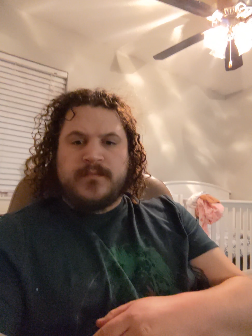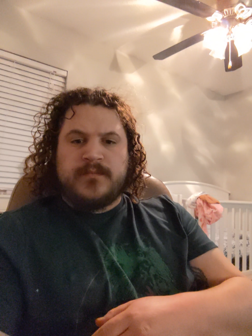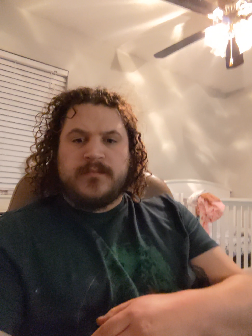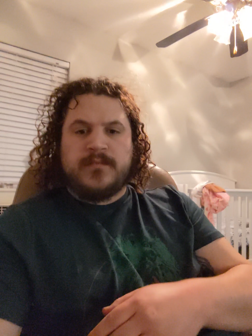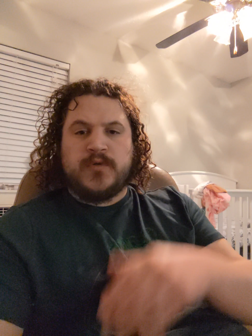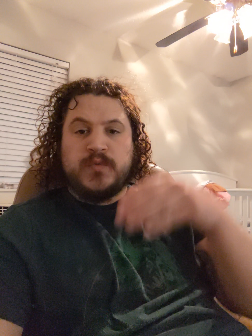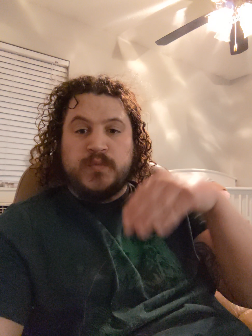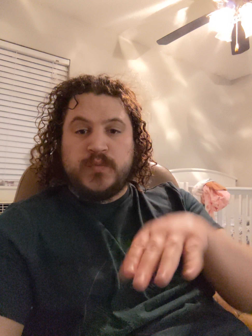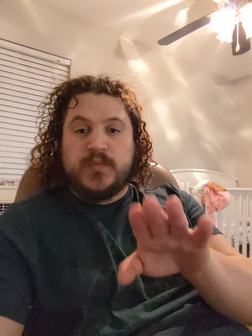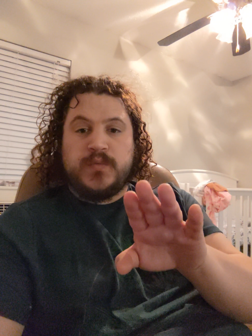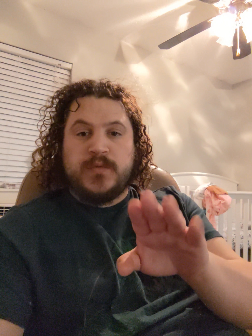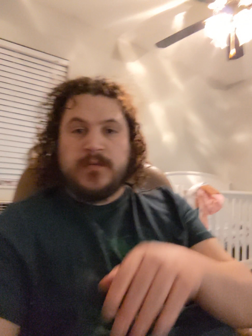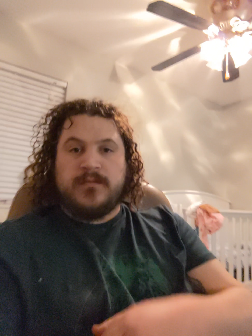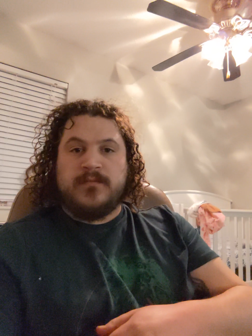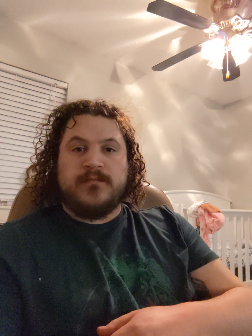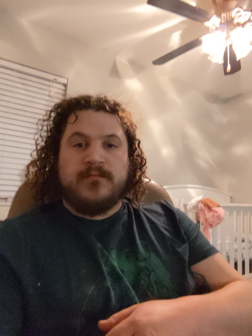into